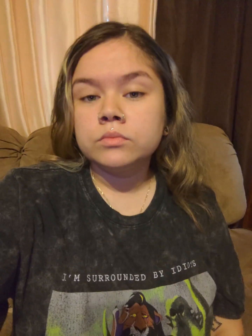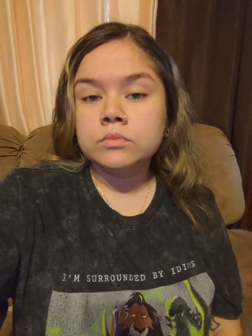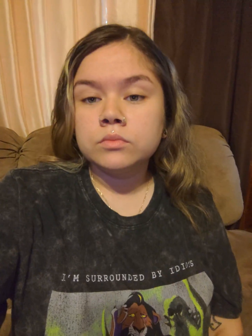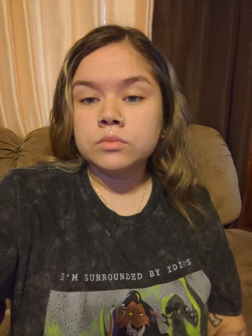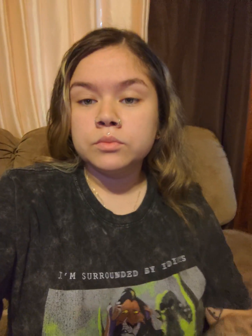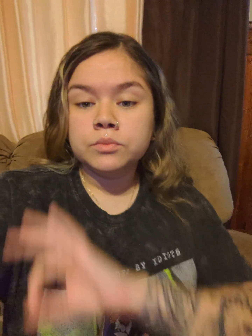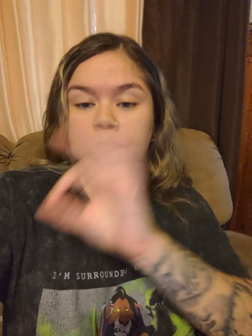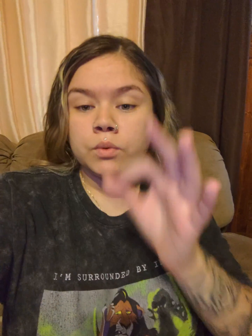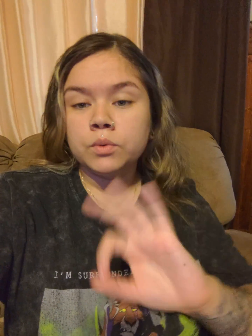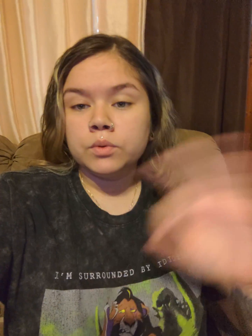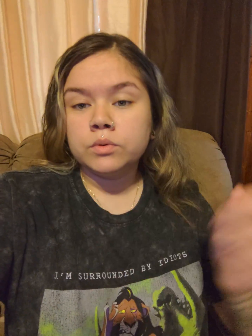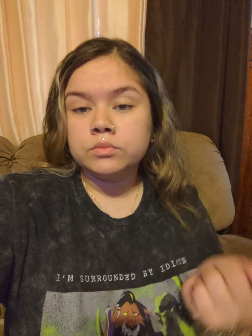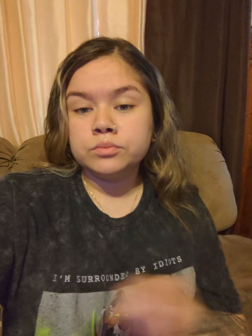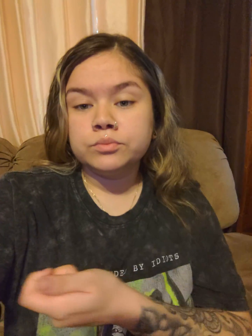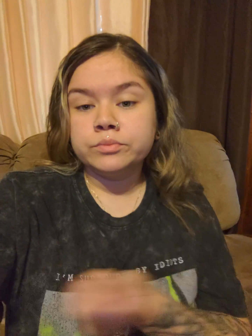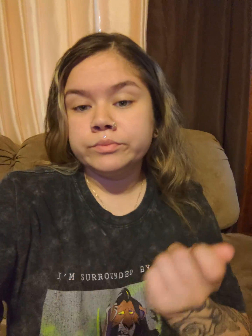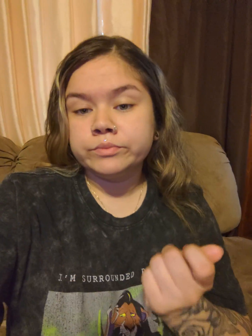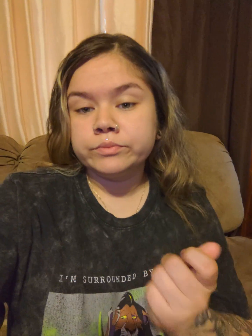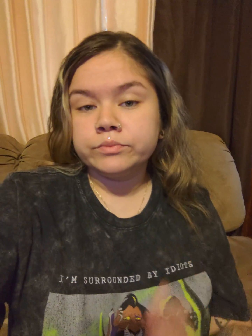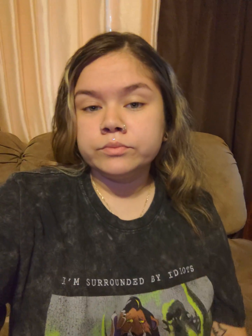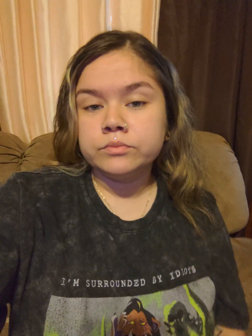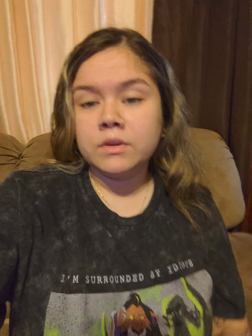hose